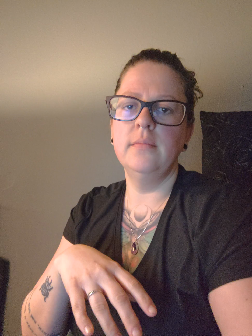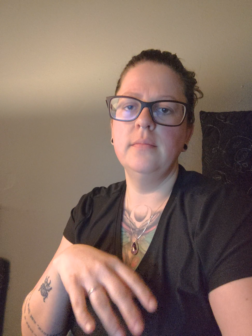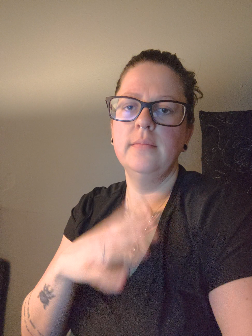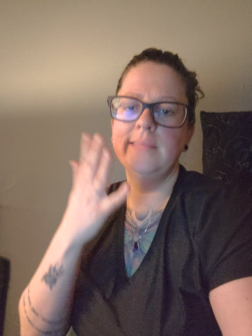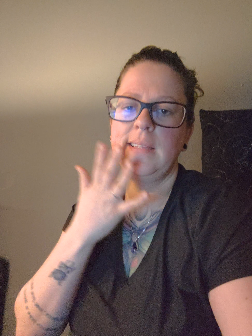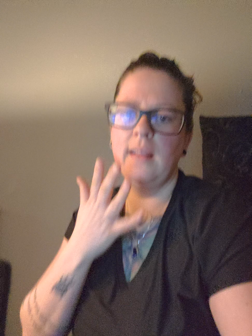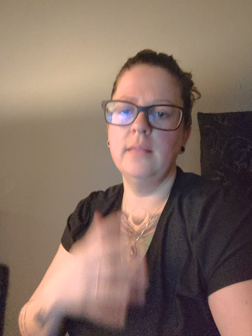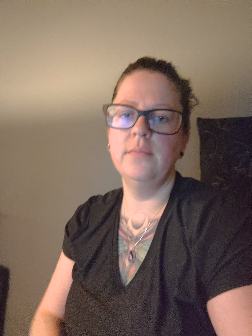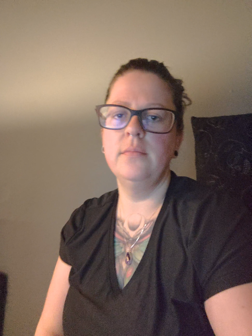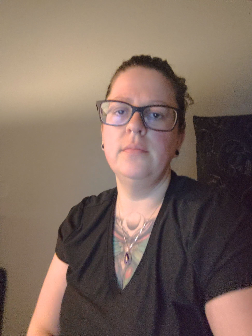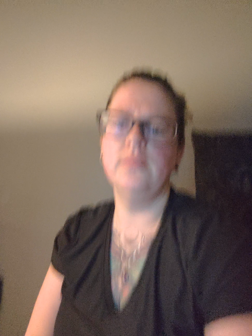sad